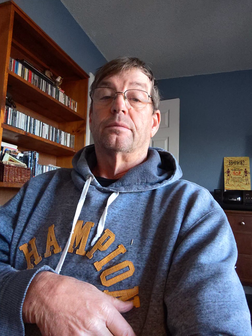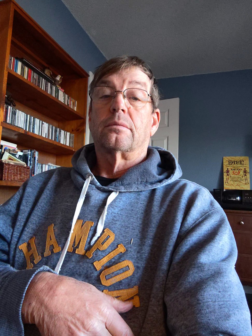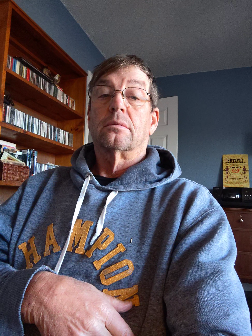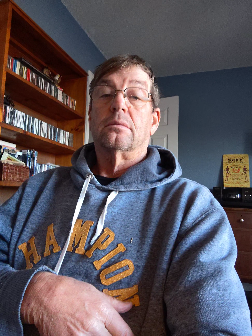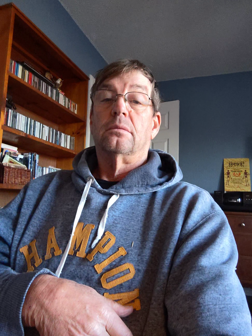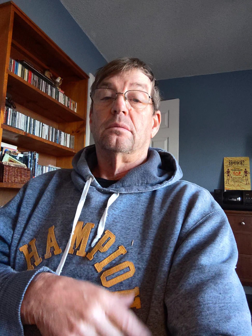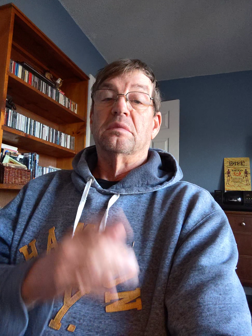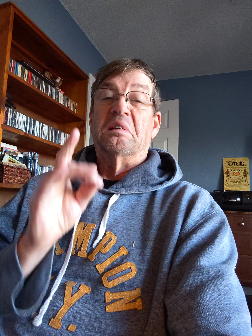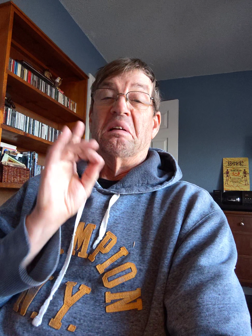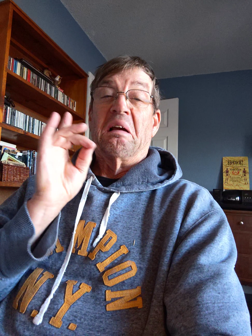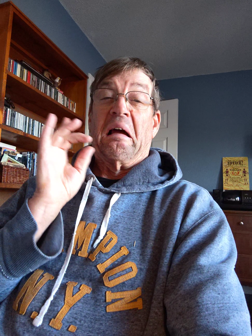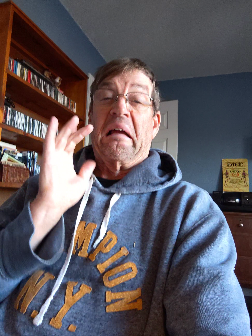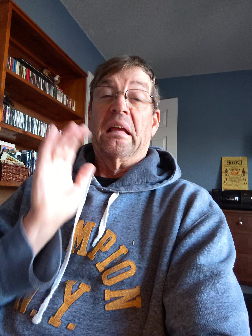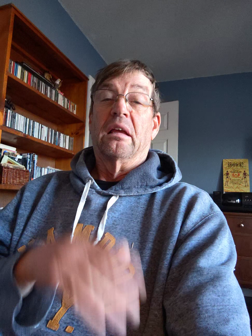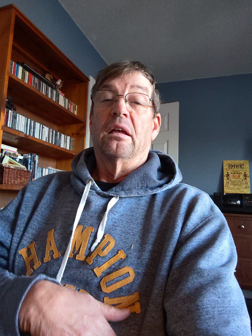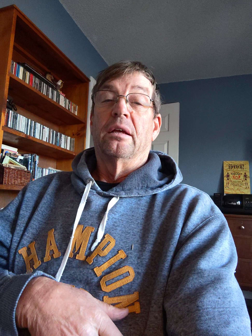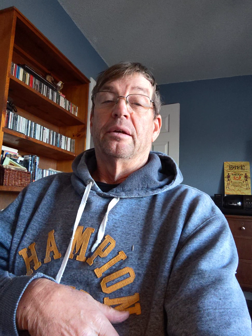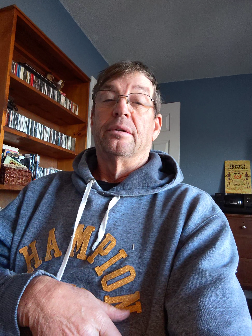yucky